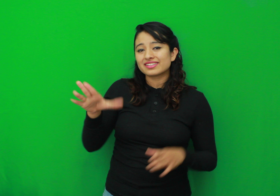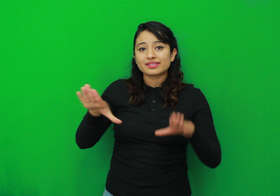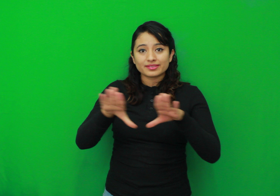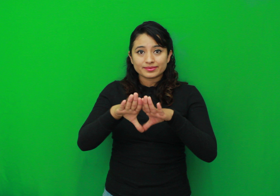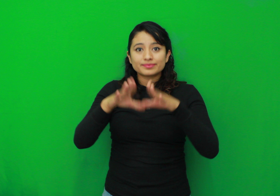cómo